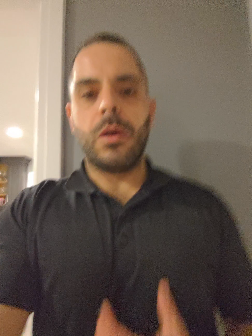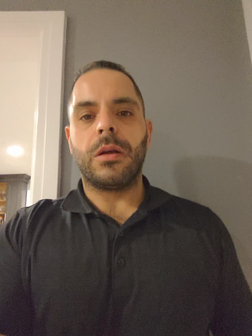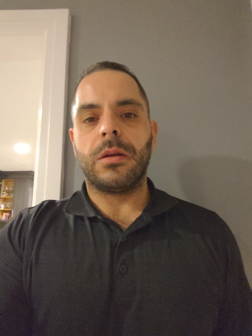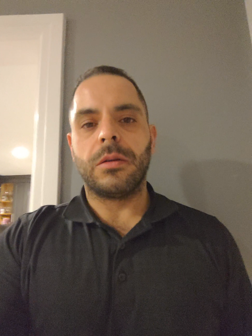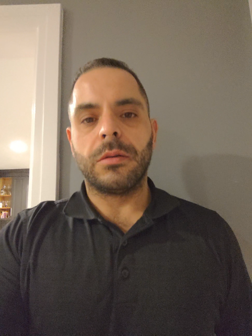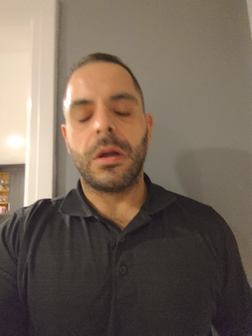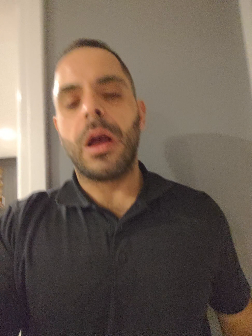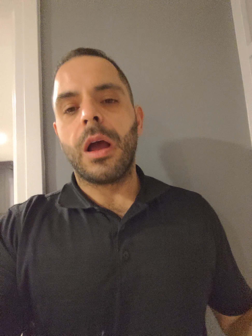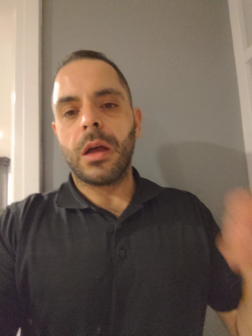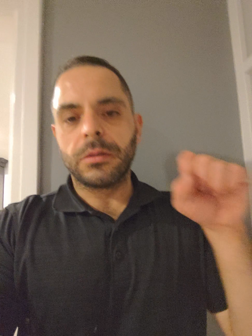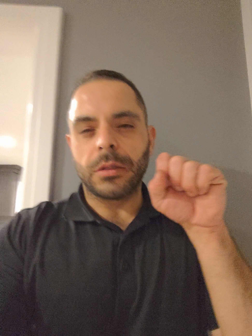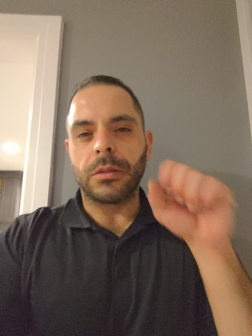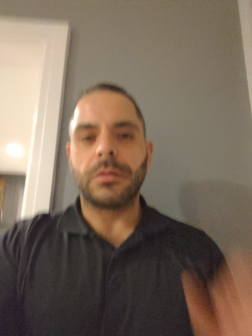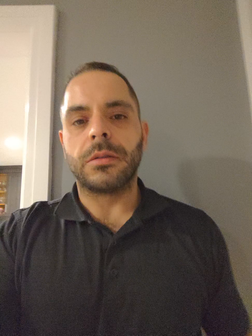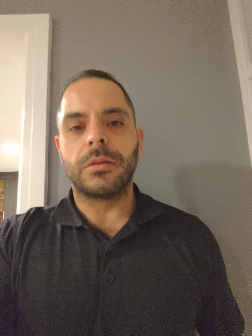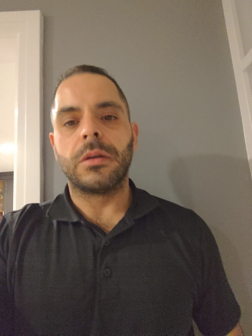carrot